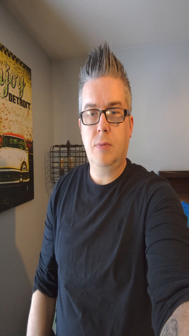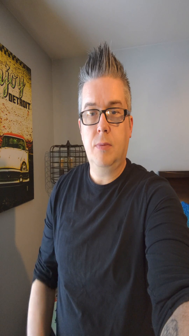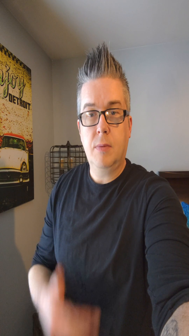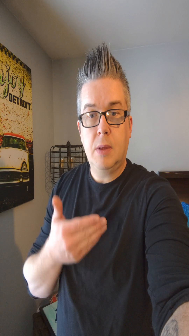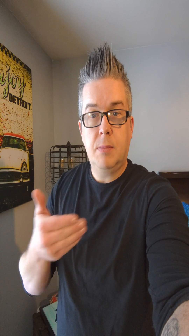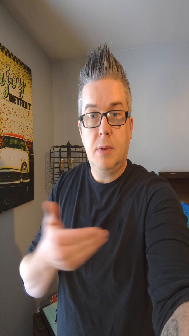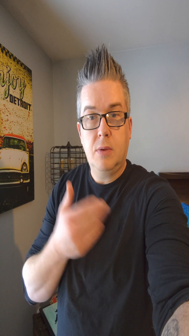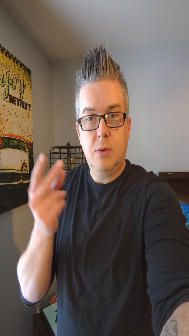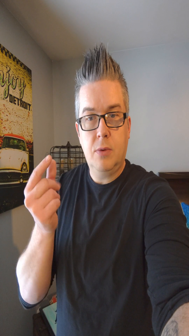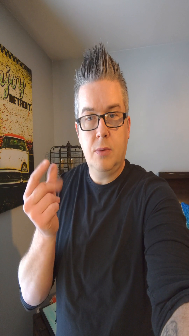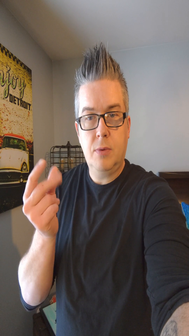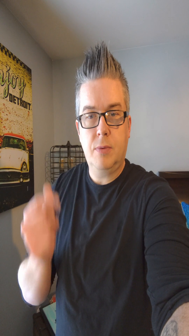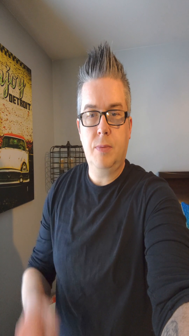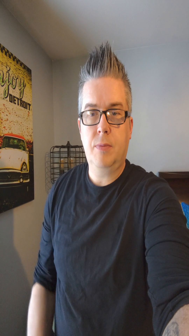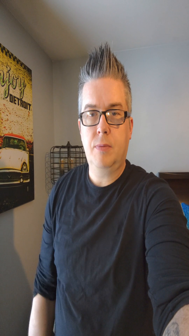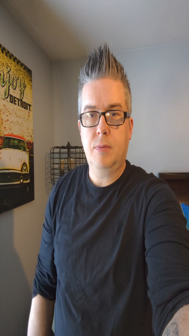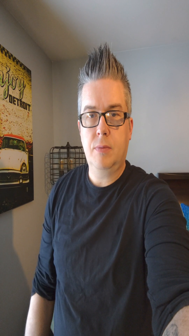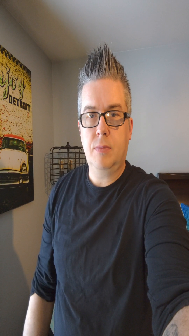puppy